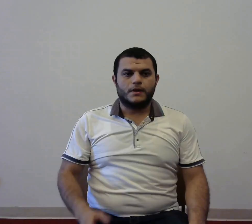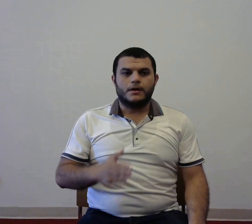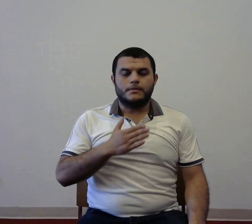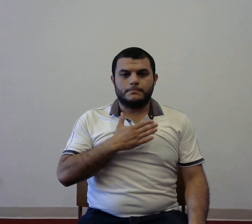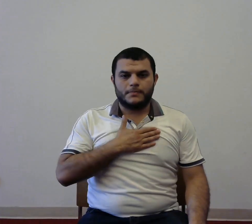mən